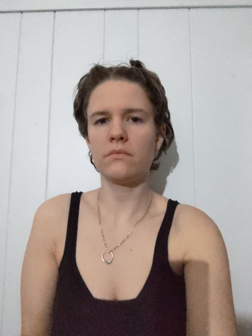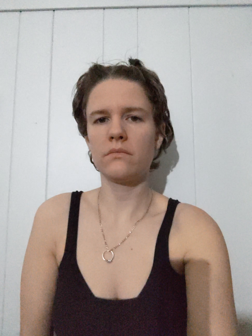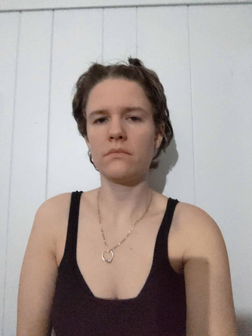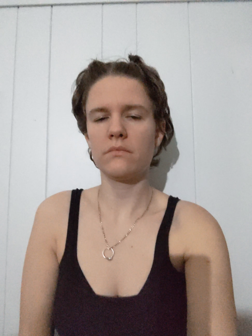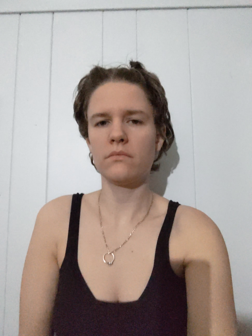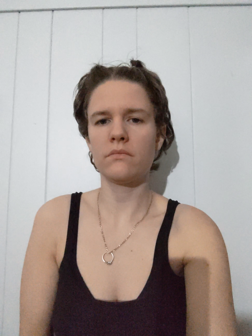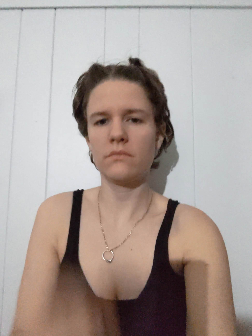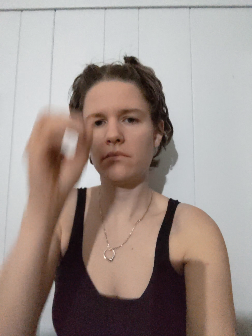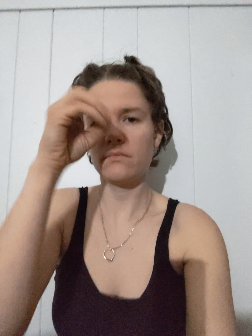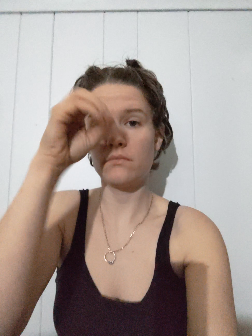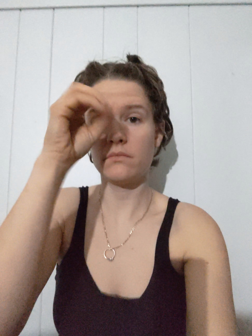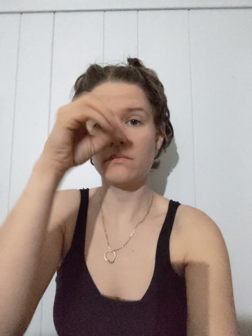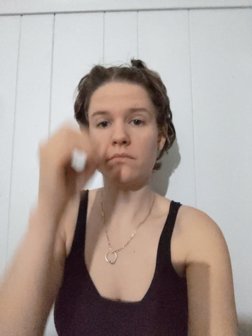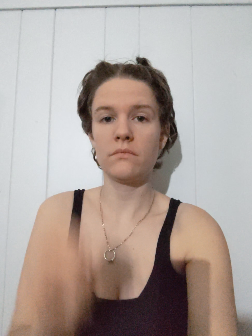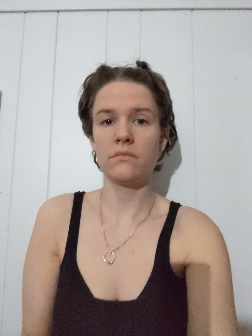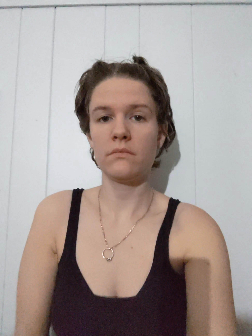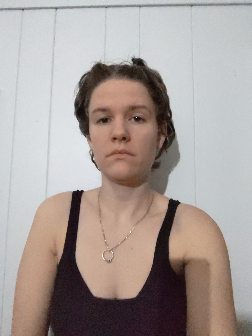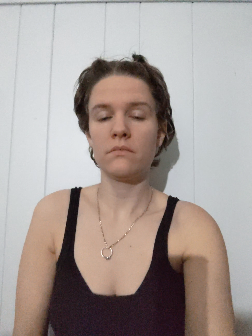owl